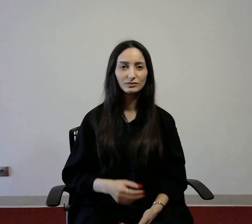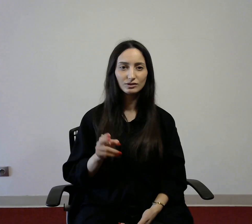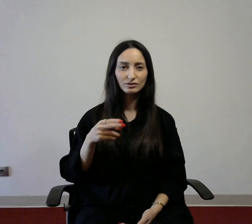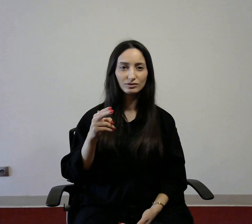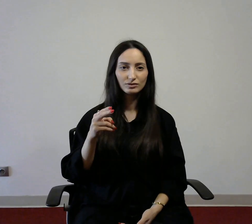D